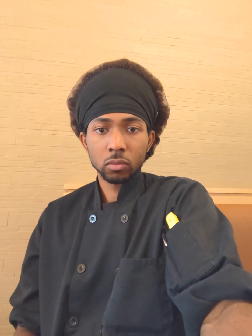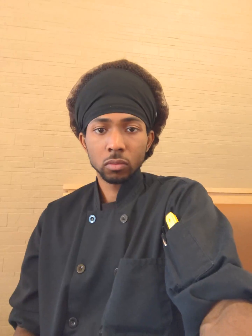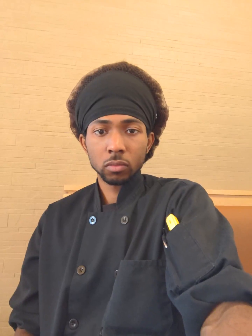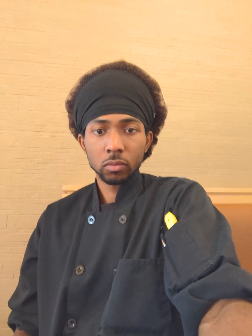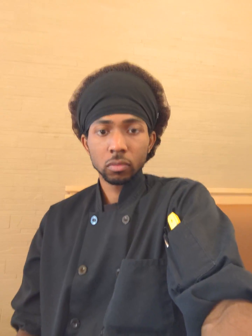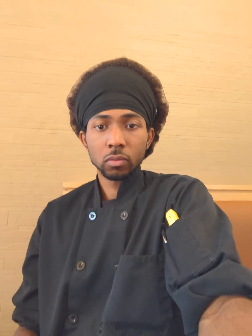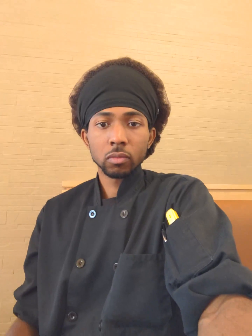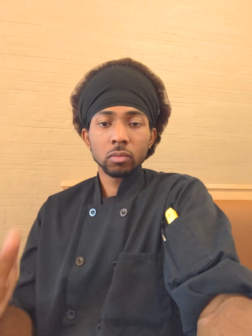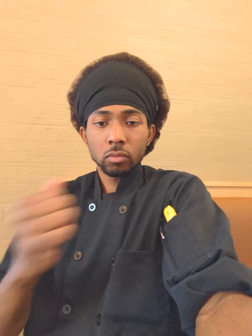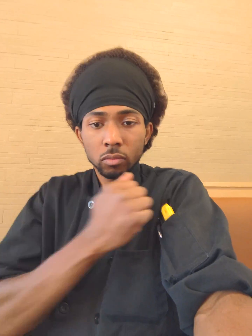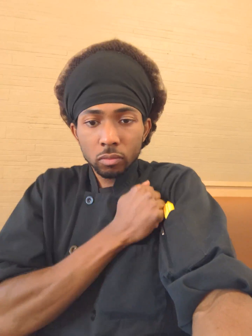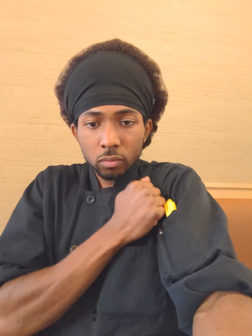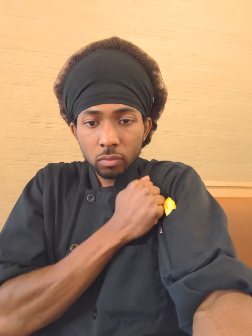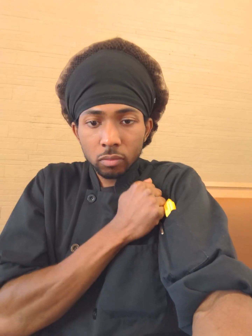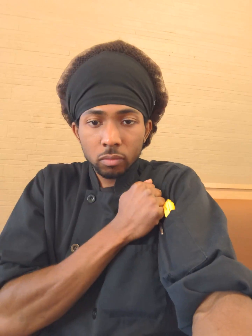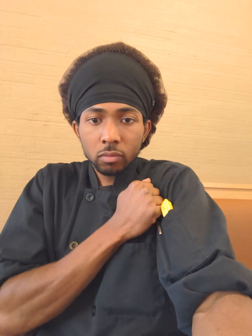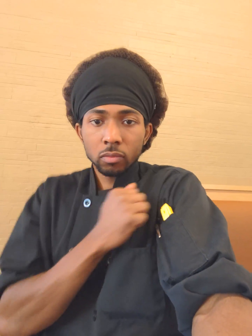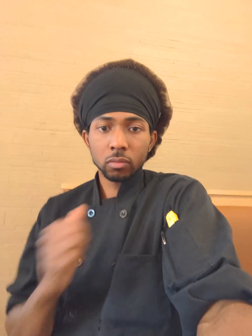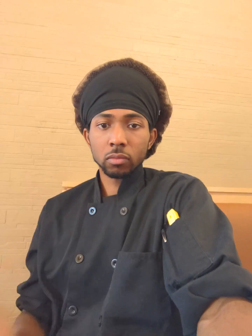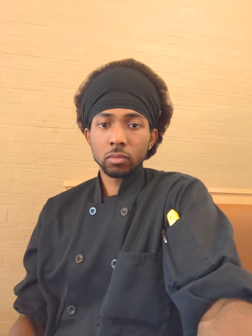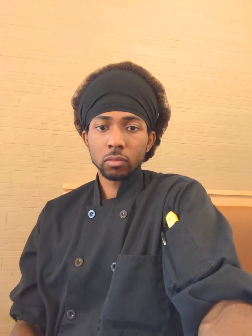hug